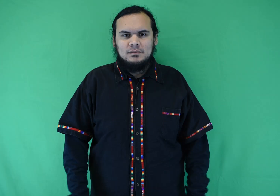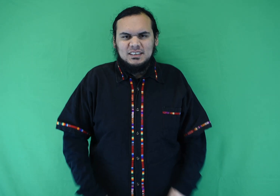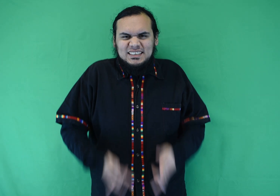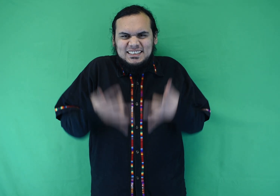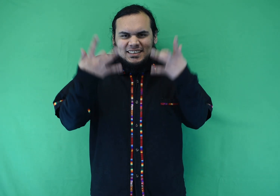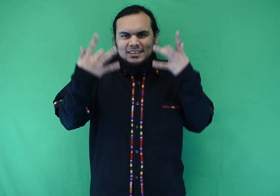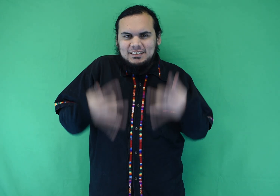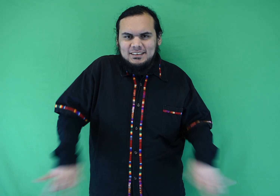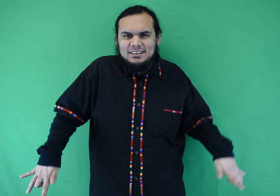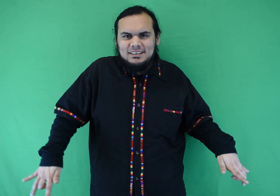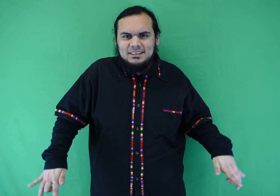dolor